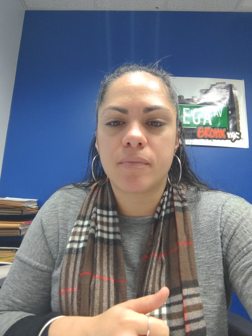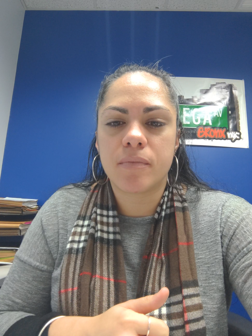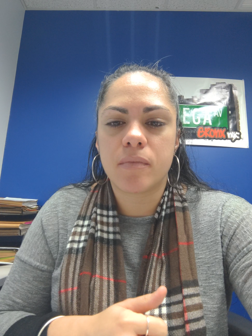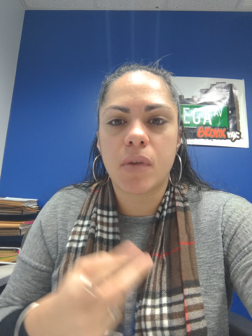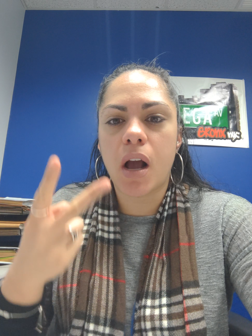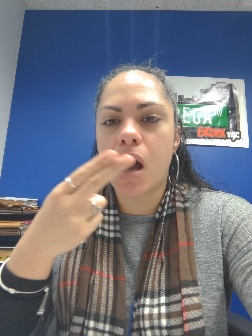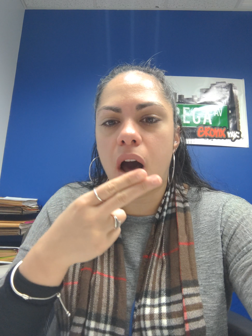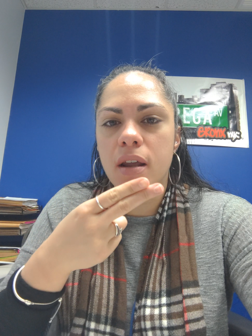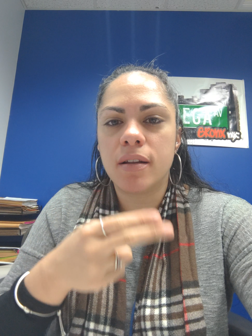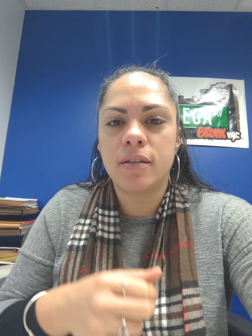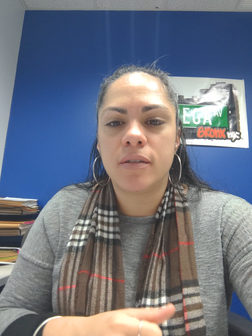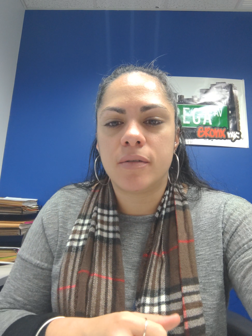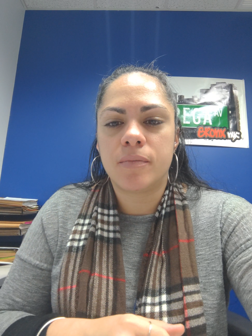cut